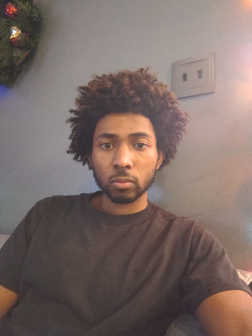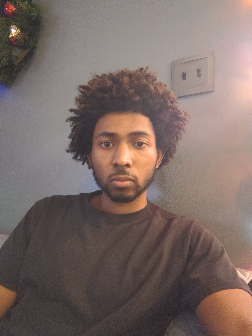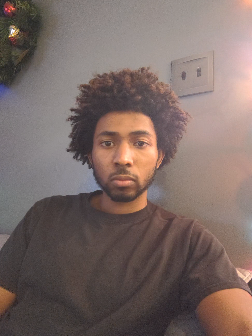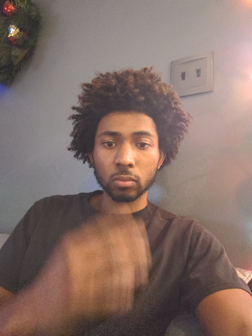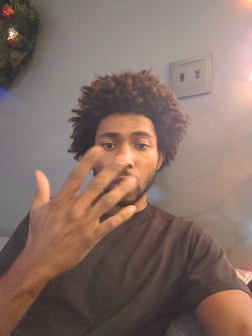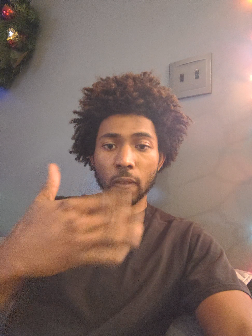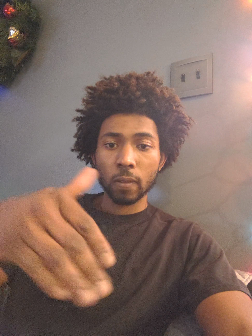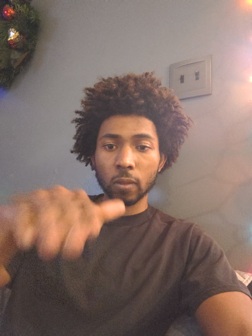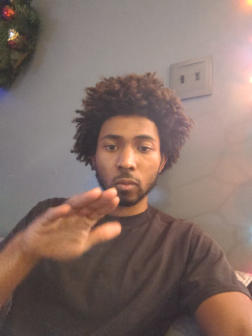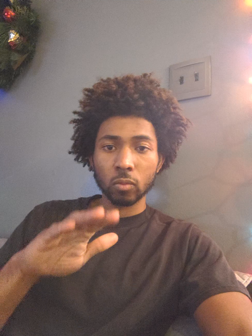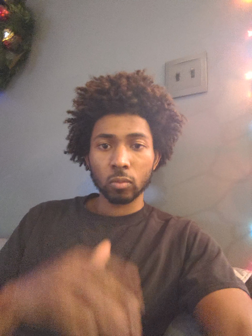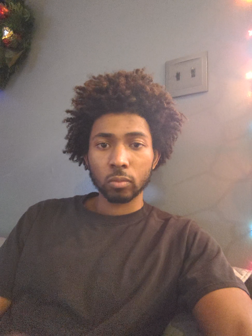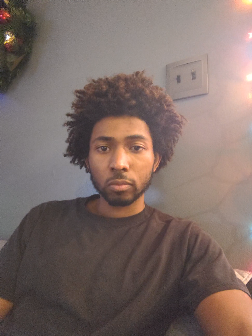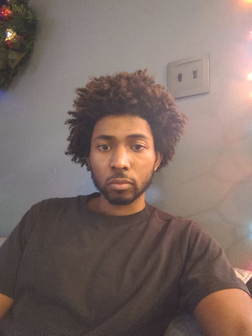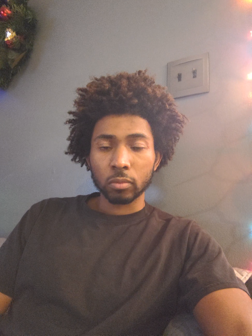mitten